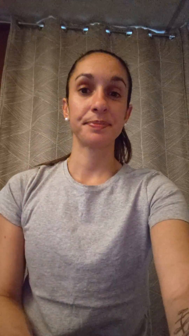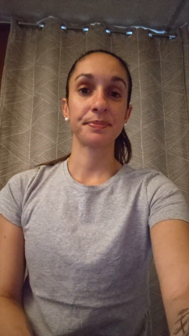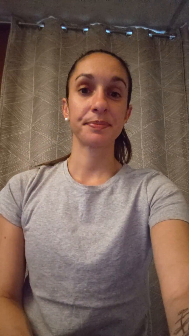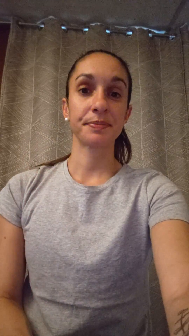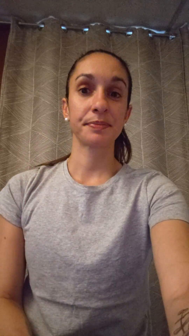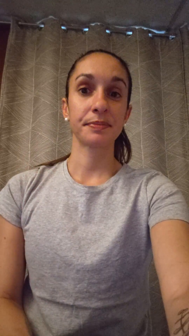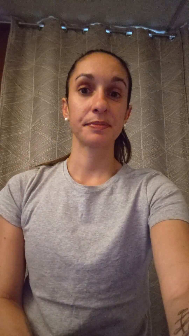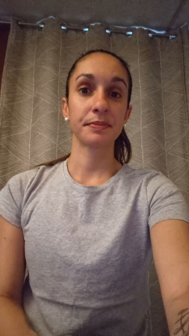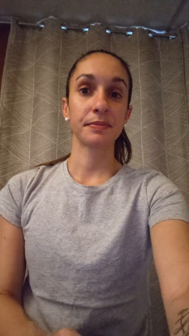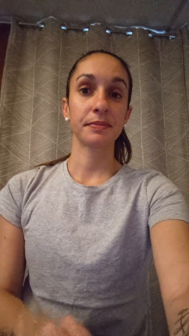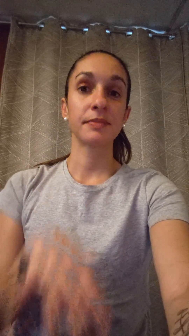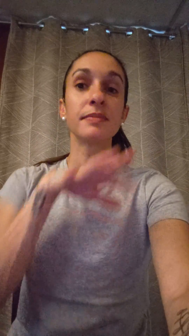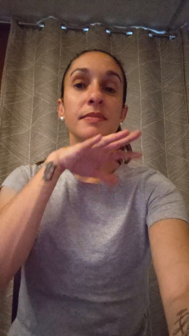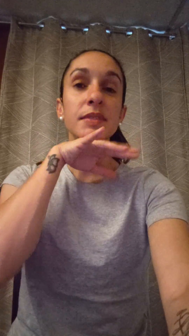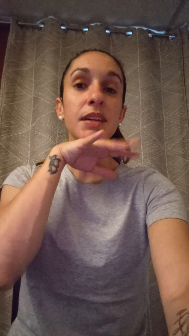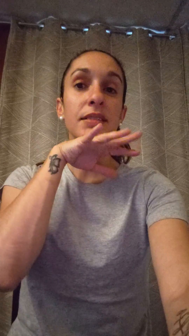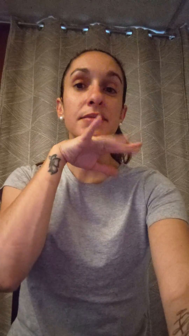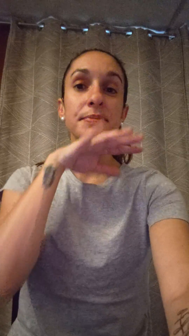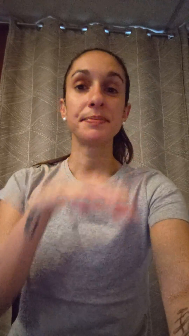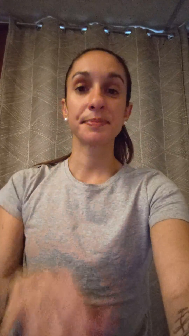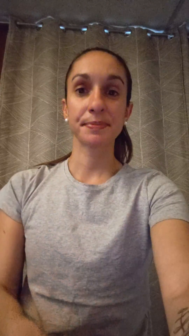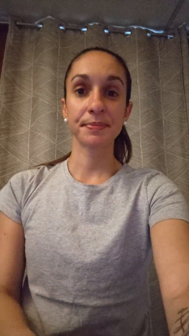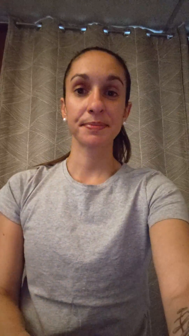naughty